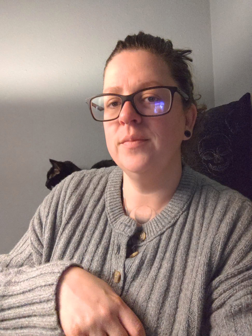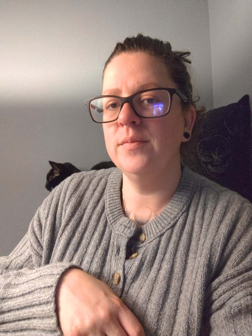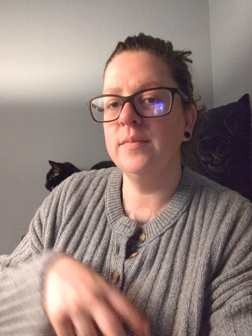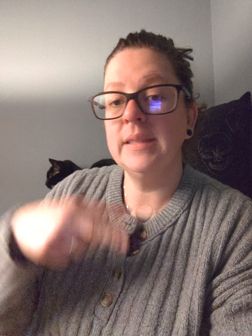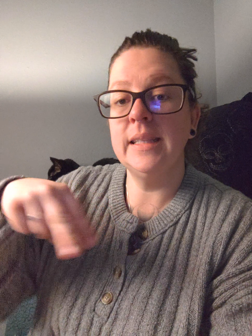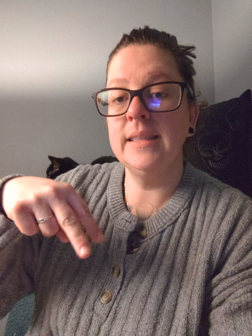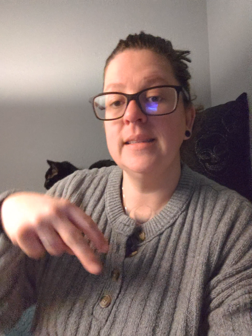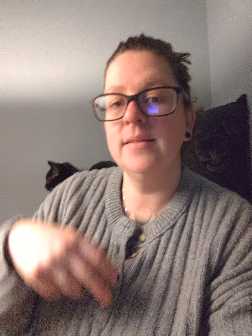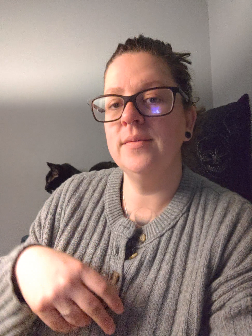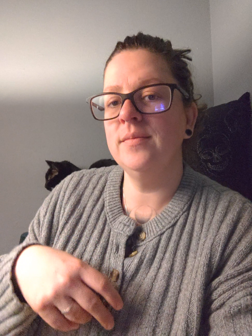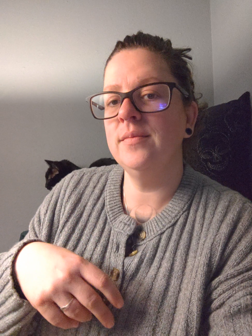dance